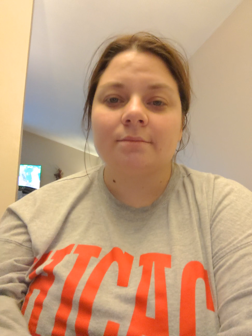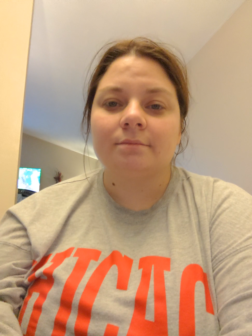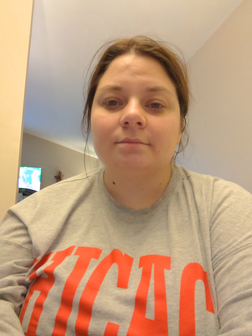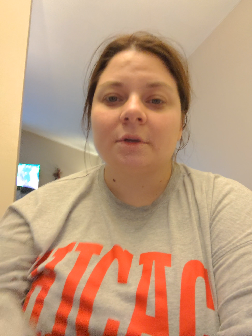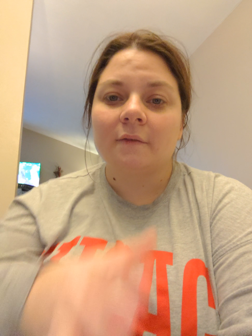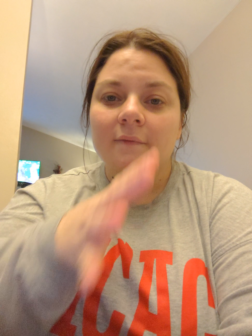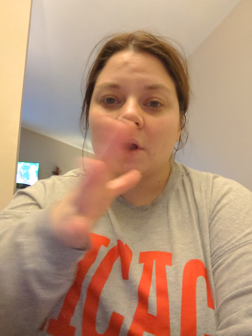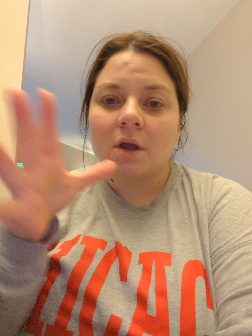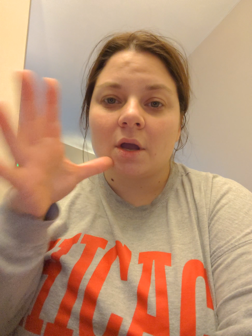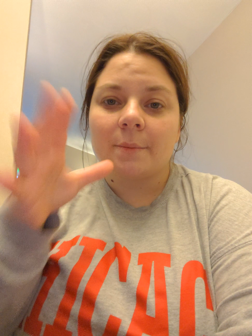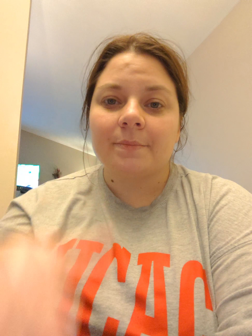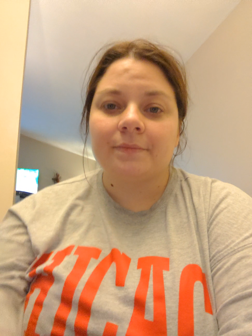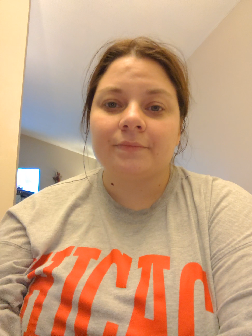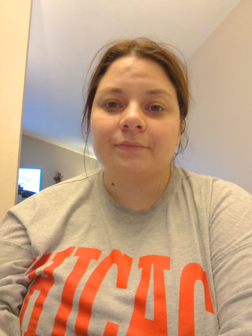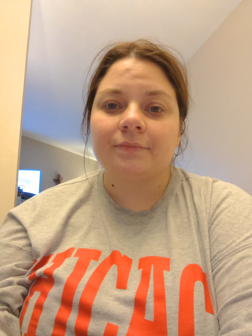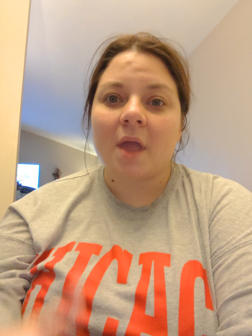farm